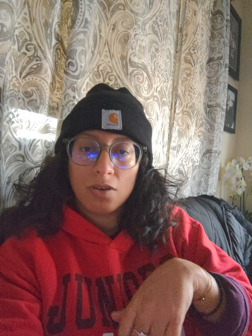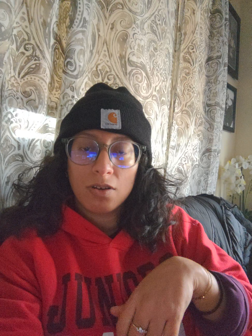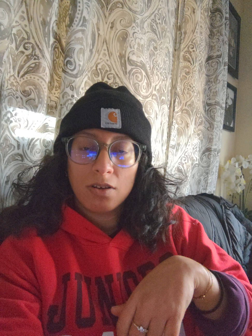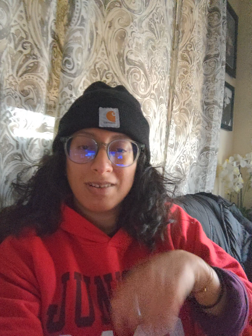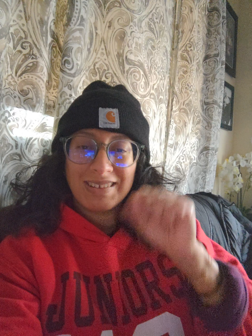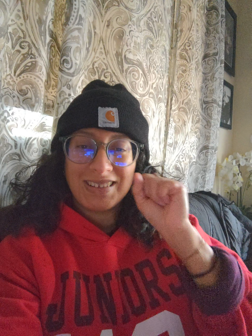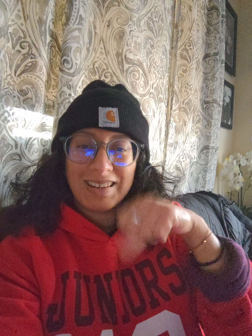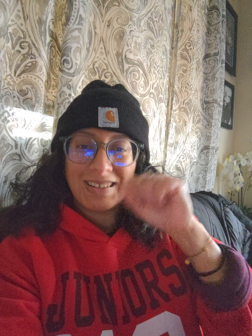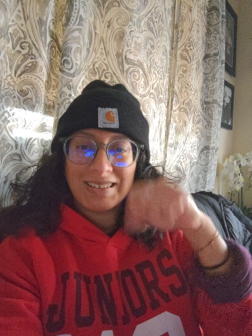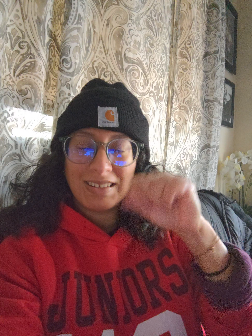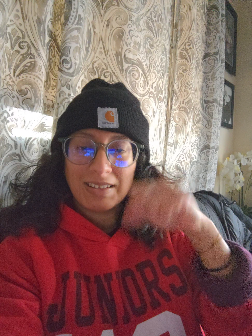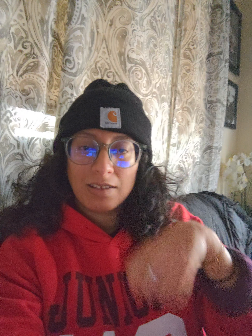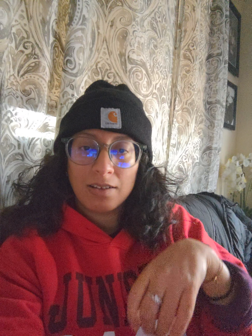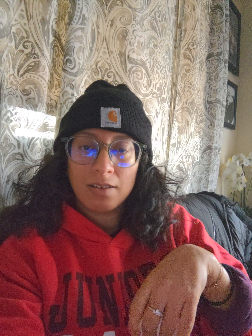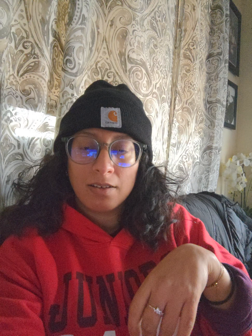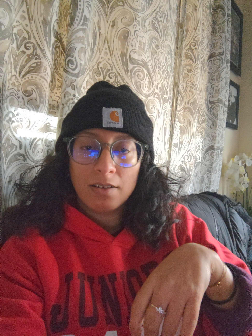yes